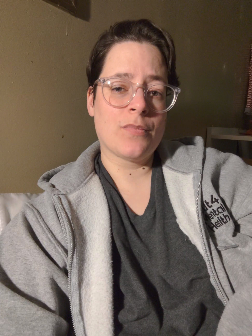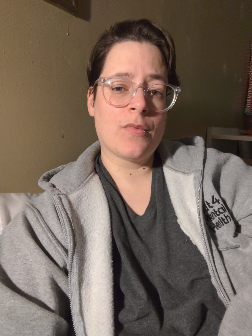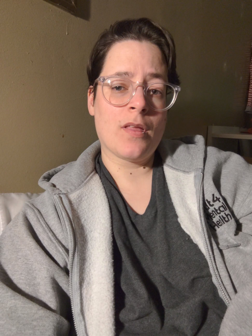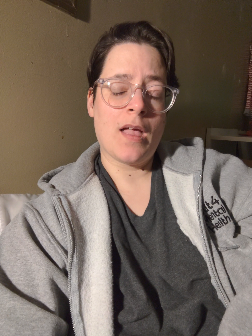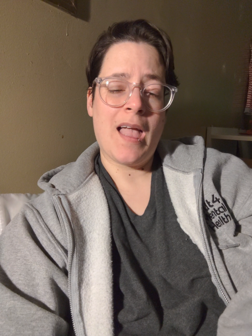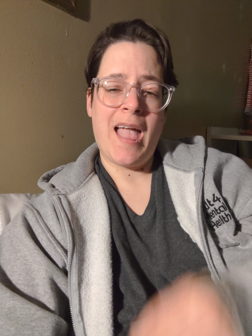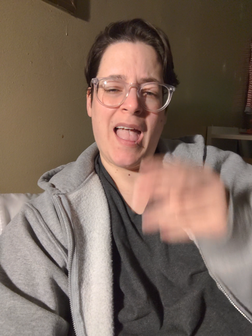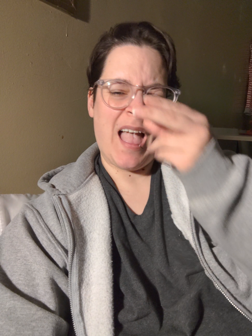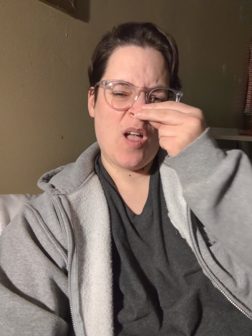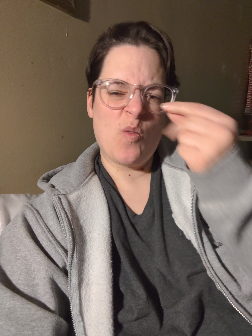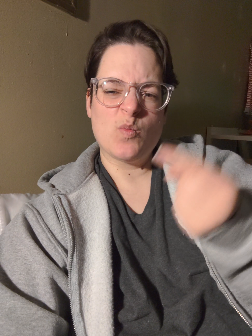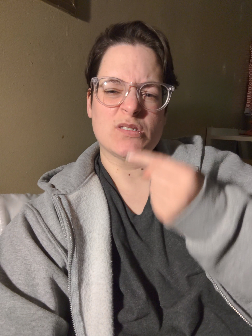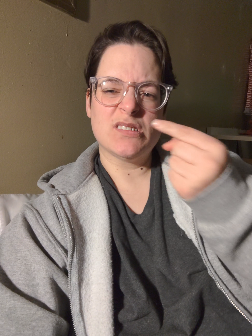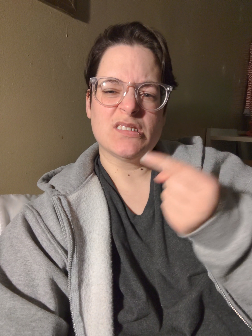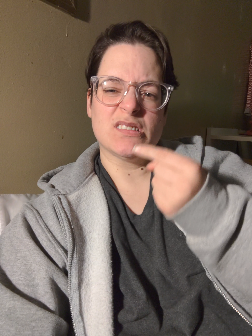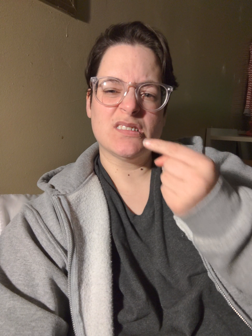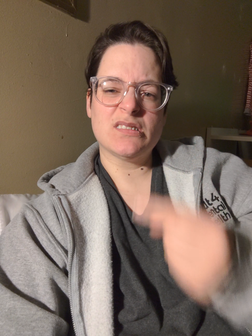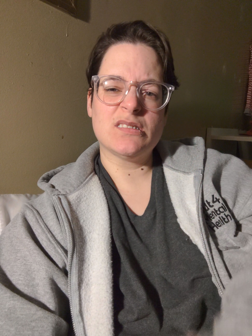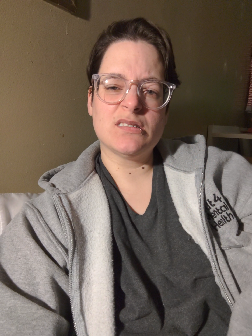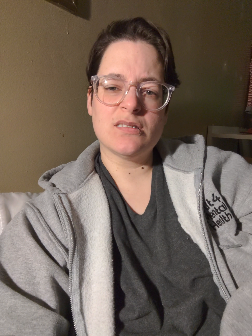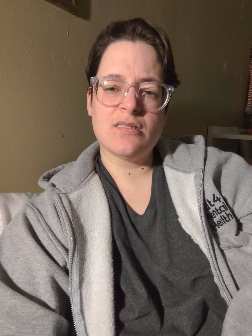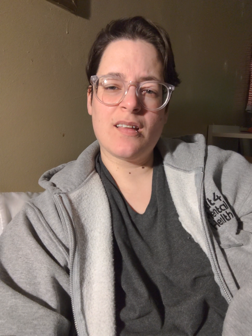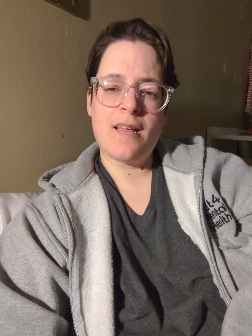owie